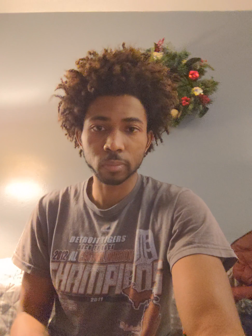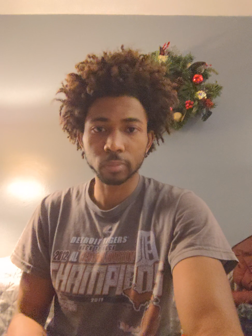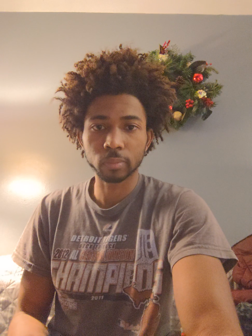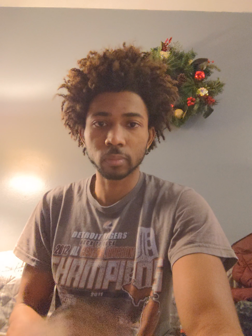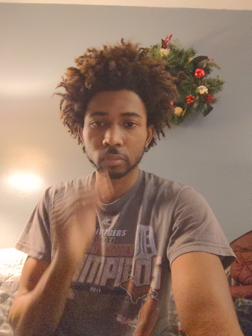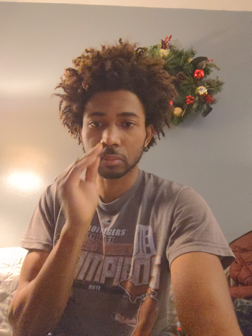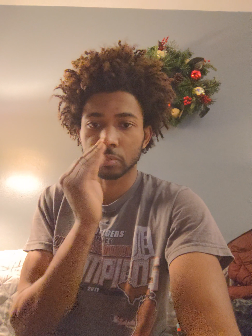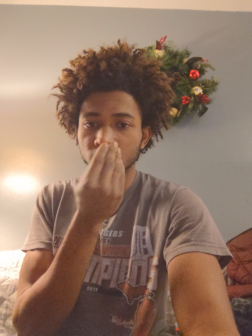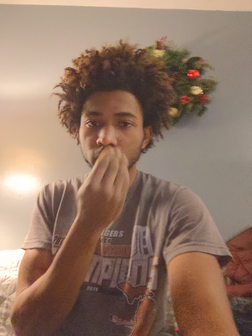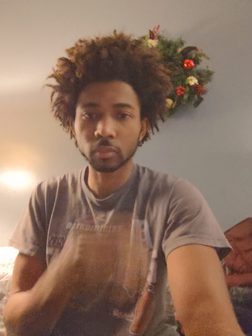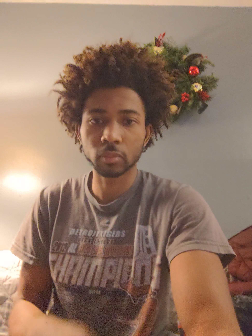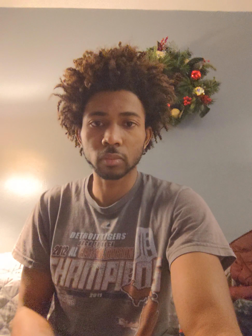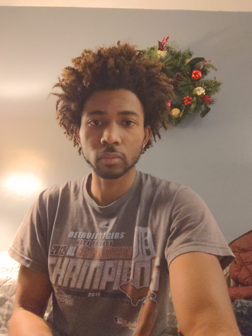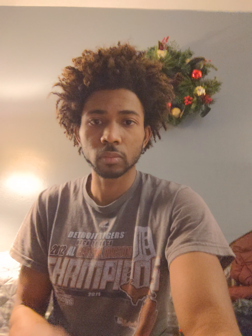flower